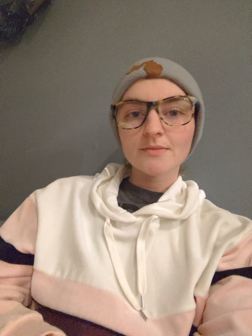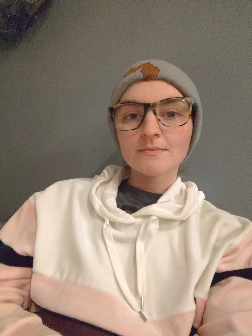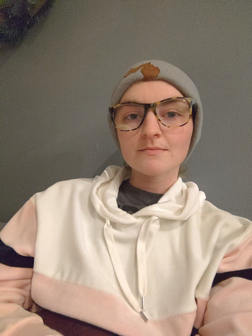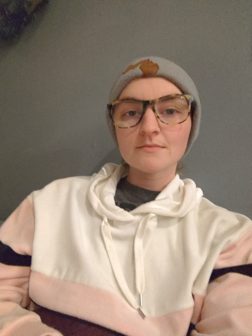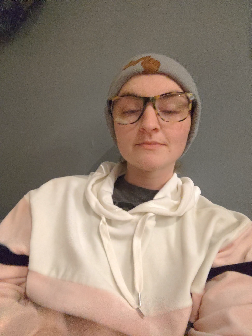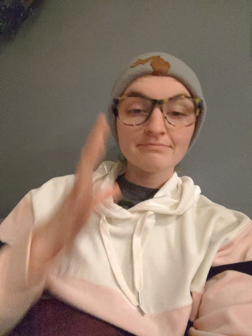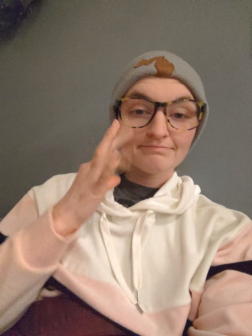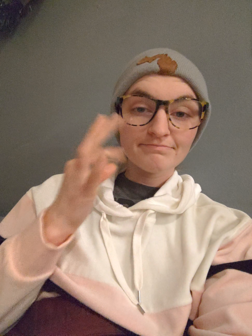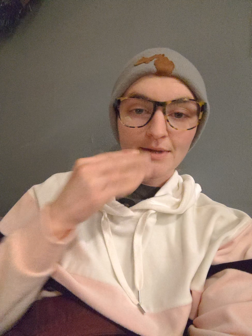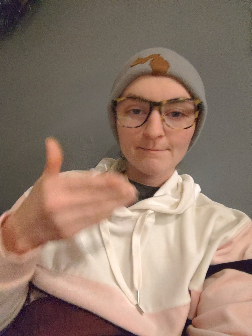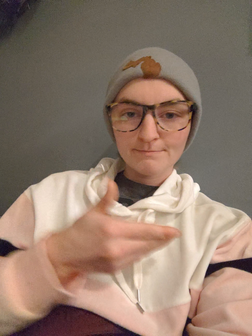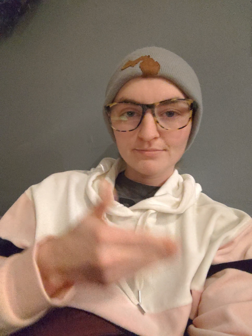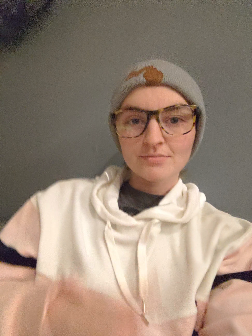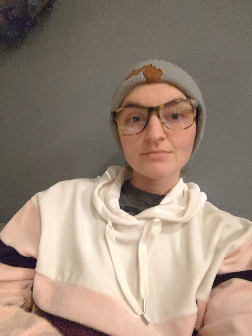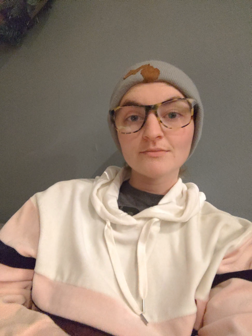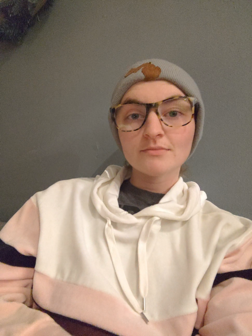kitty